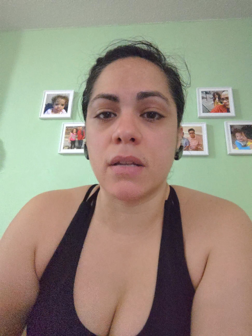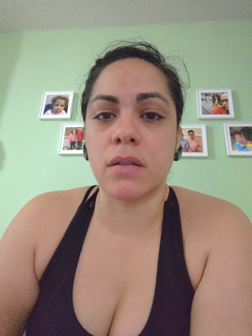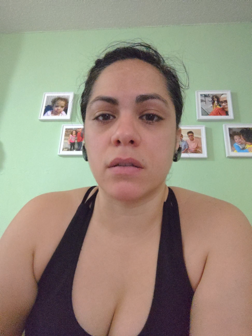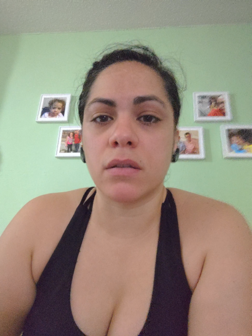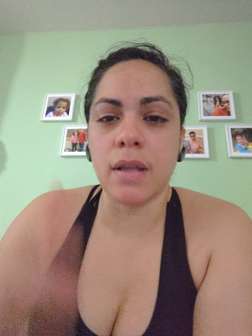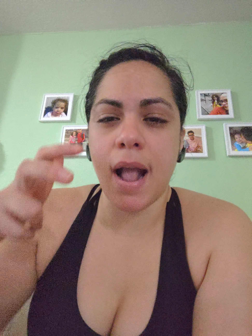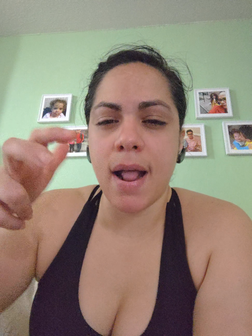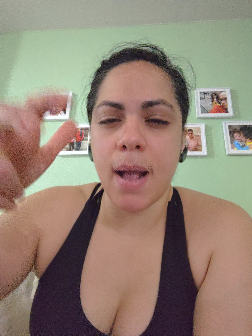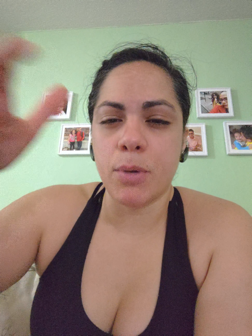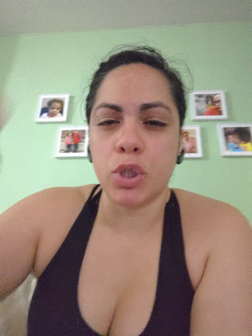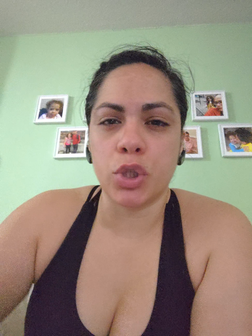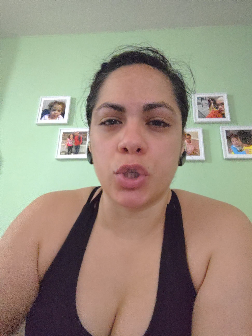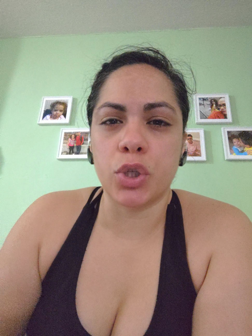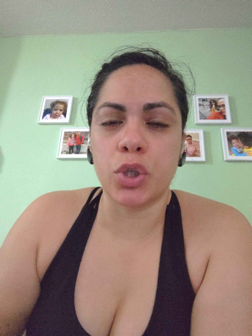helicopter